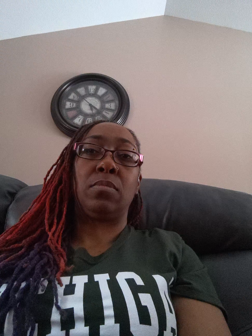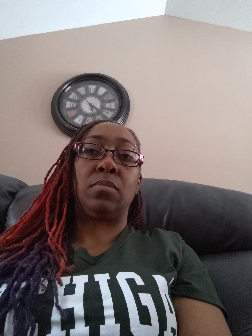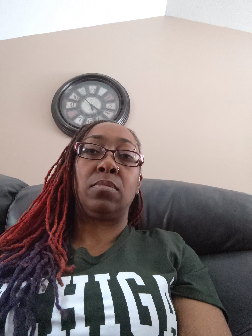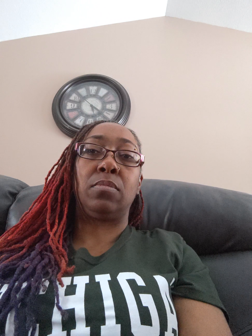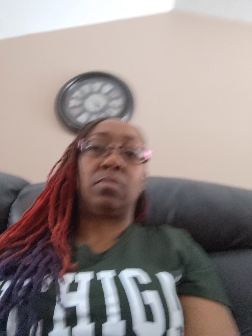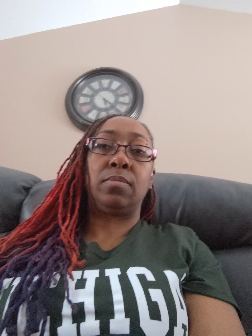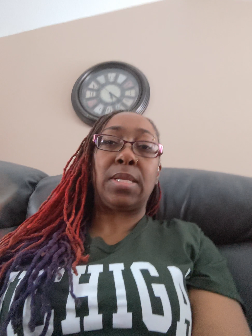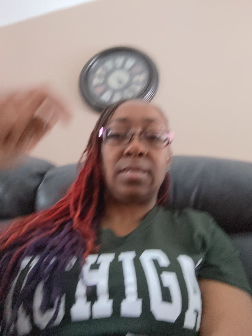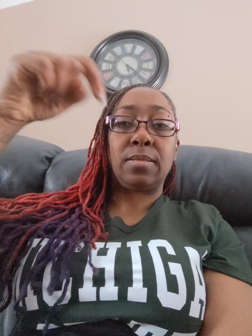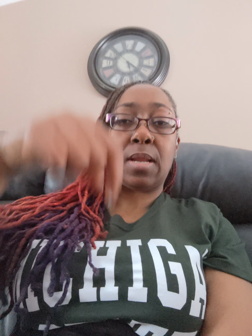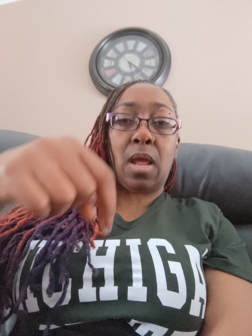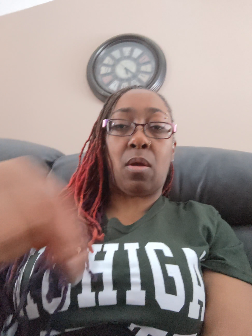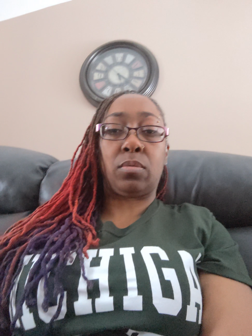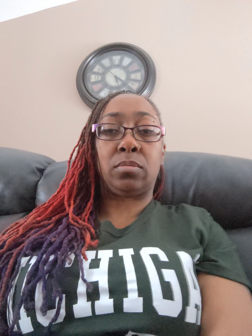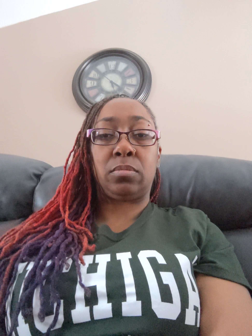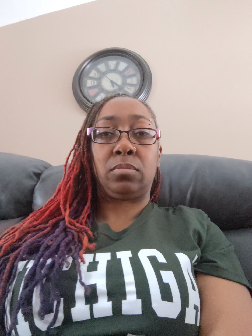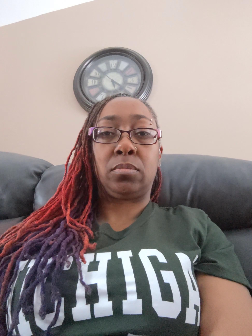down